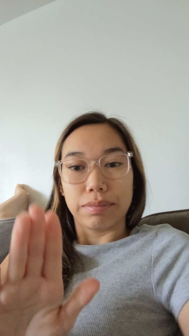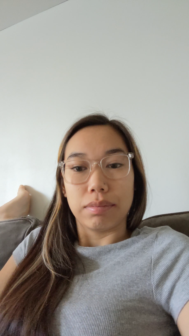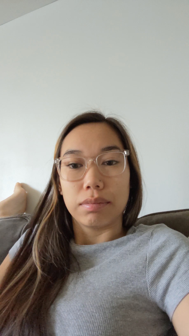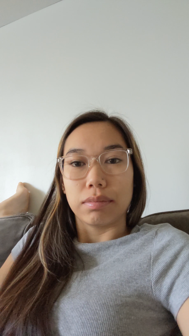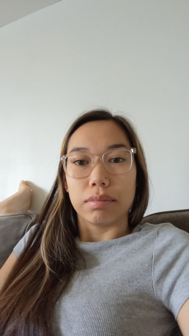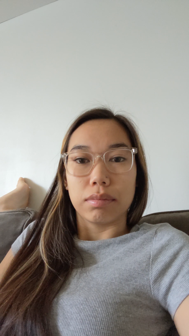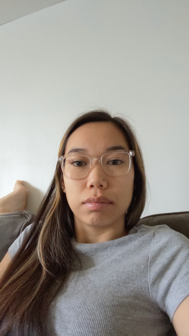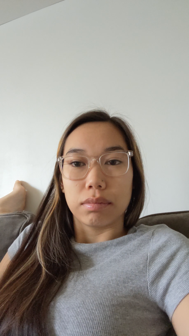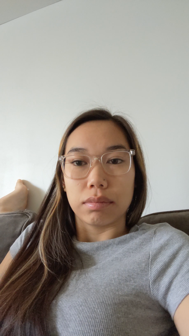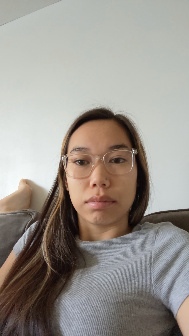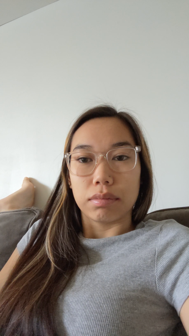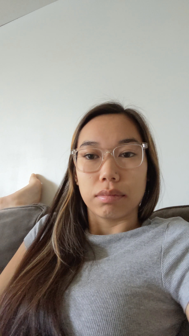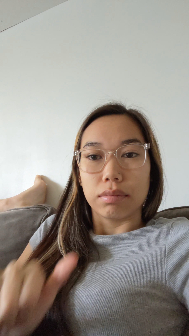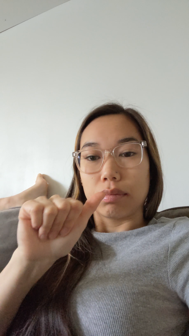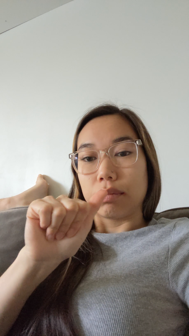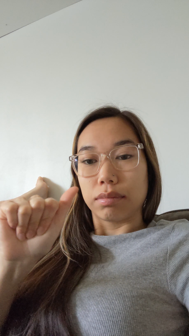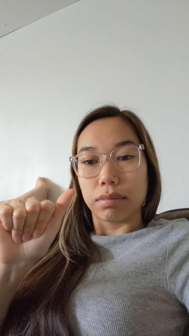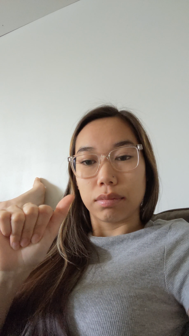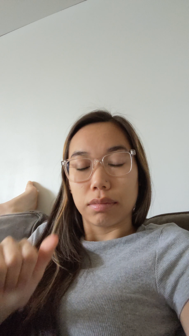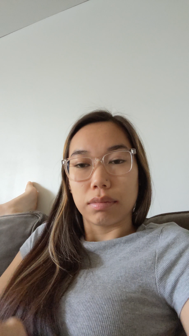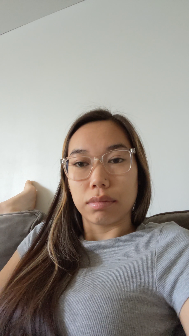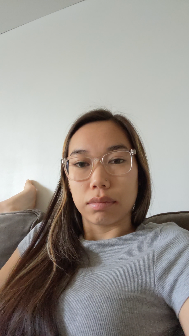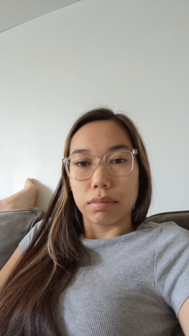a